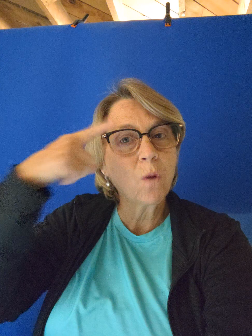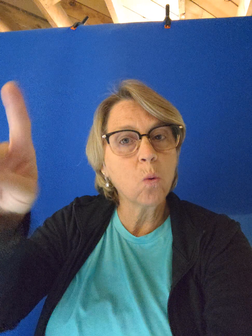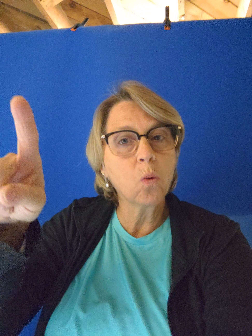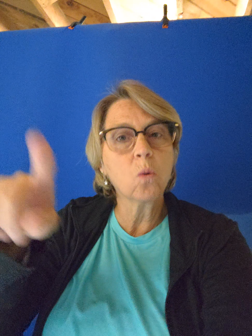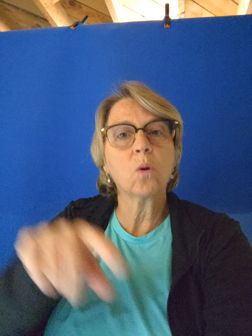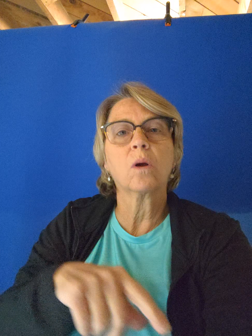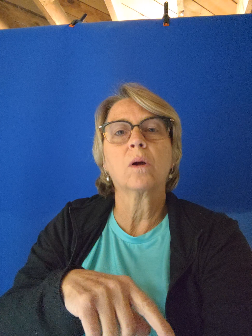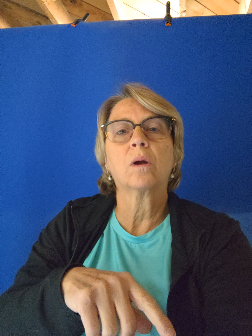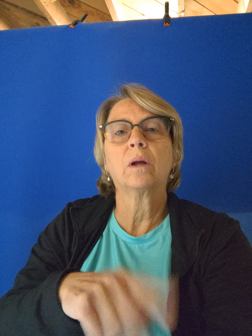for